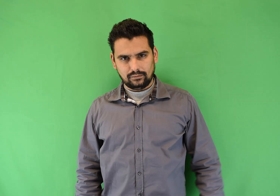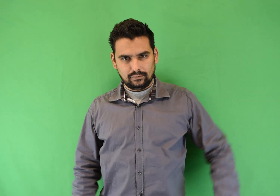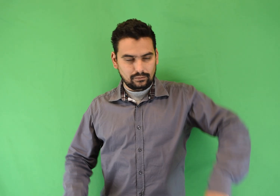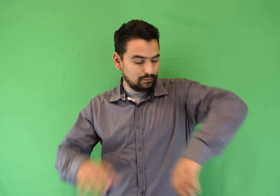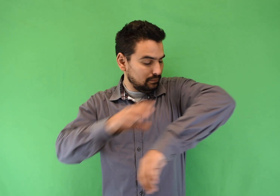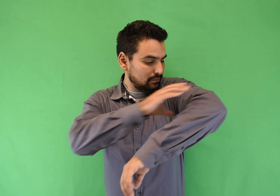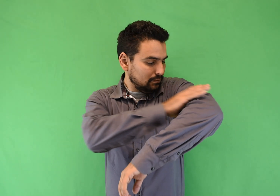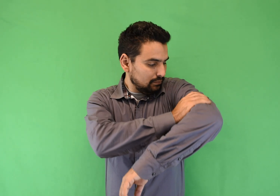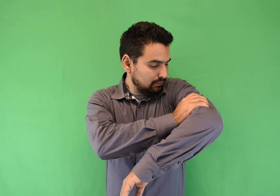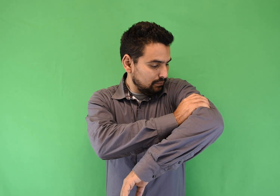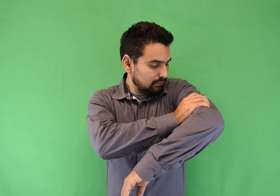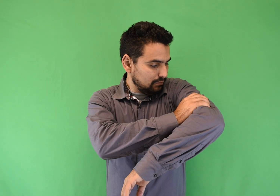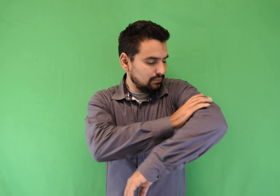presión arterial